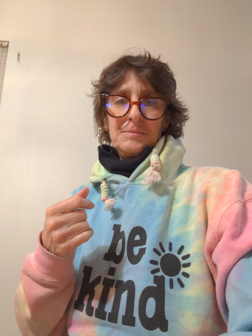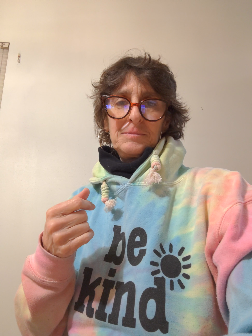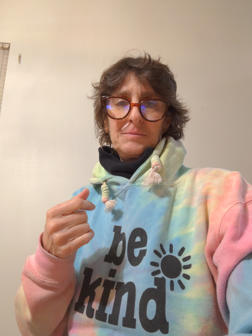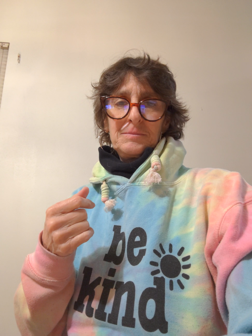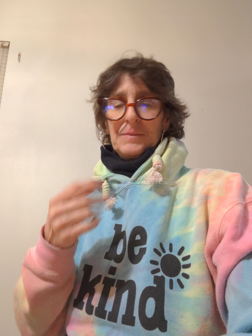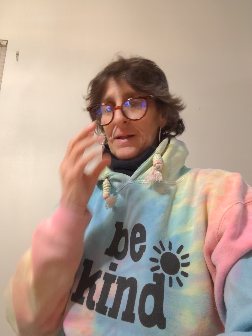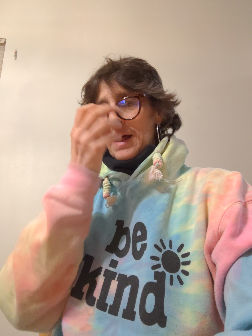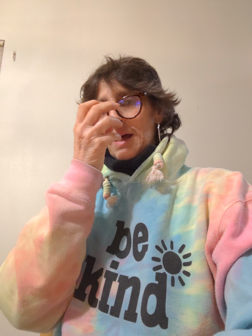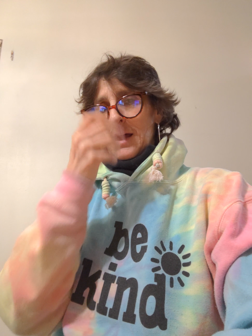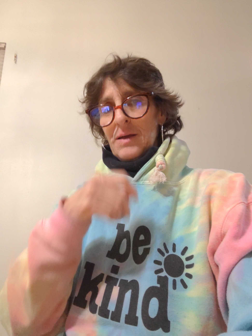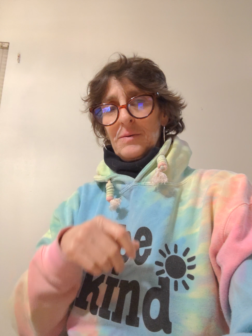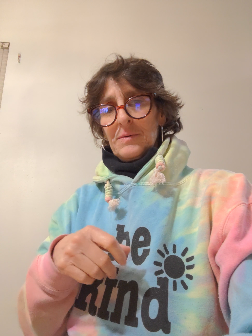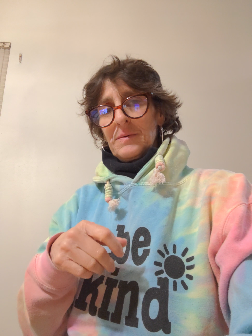clown